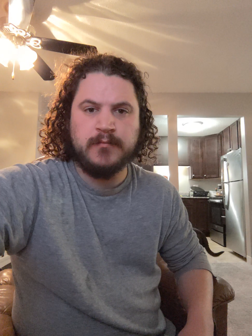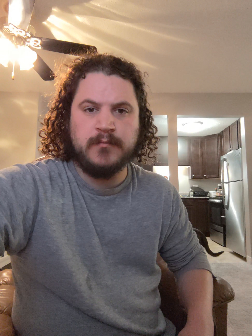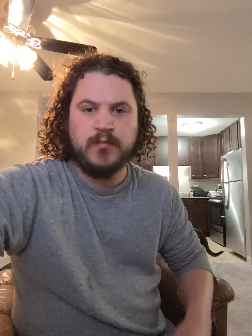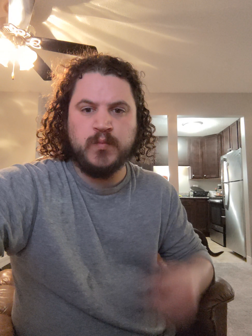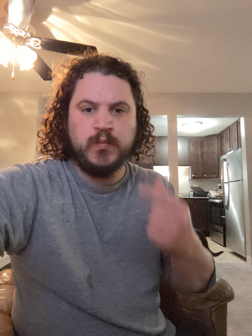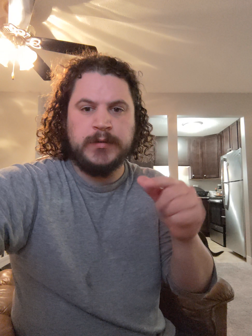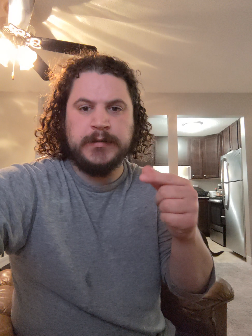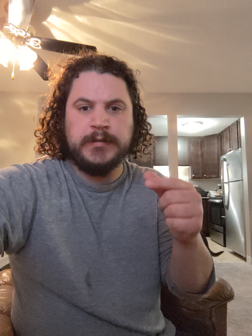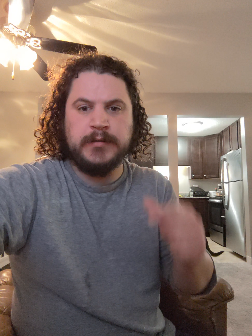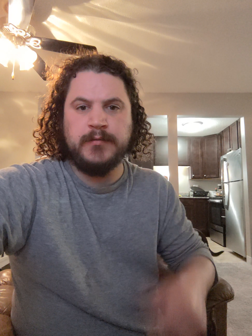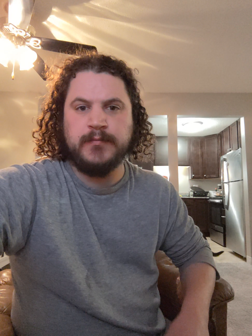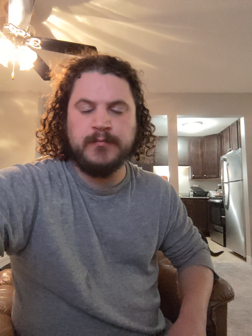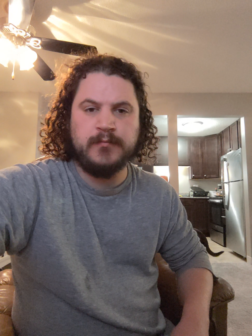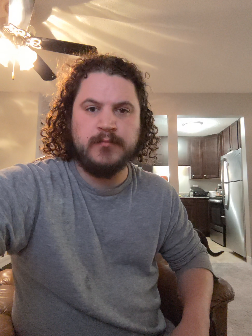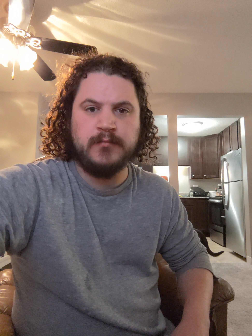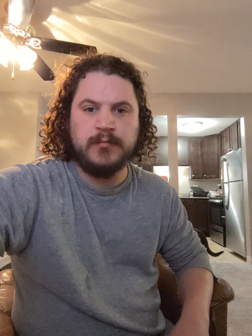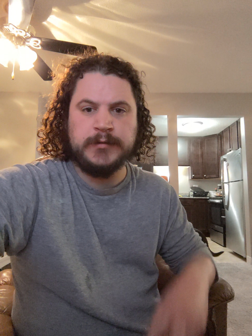green